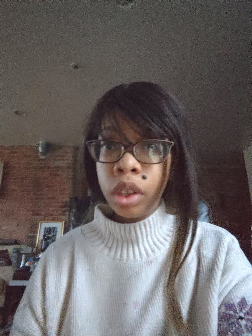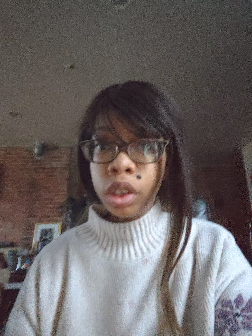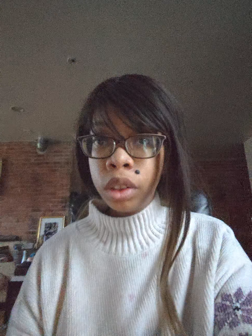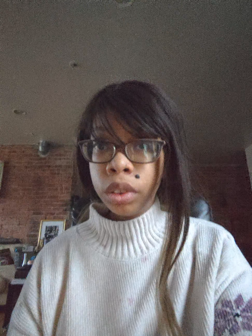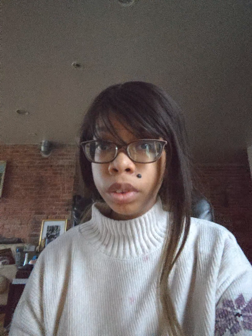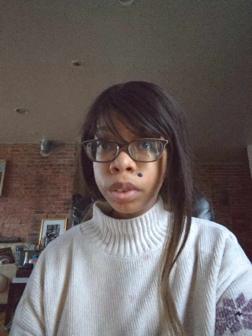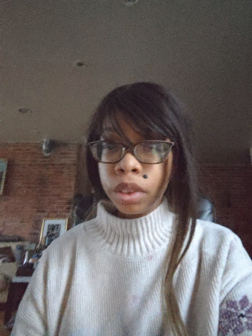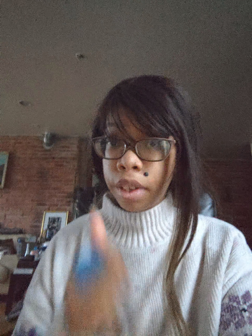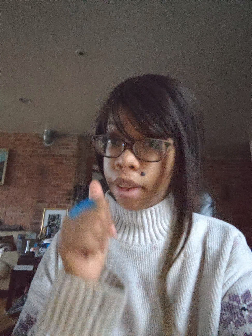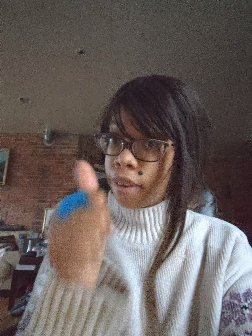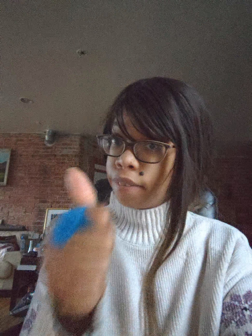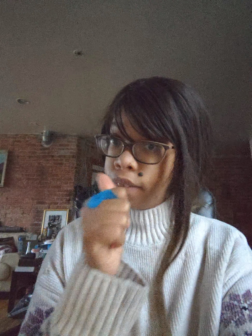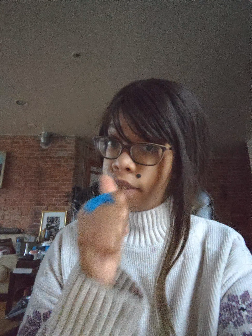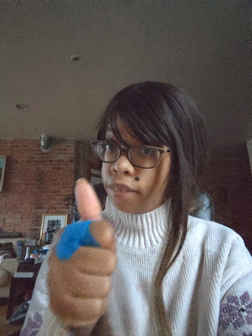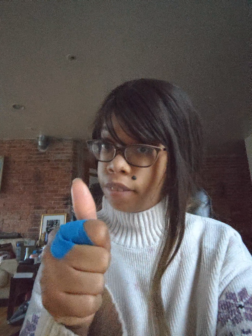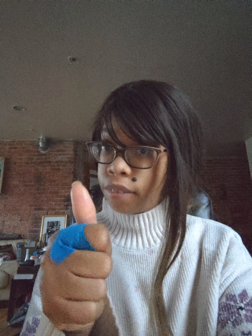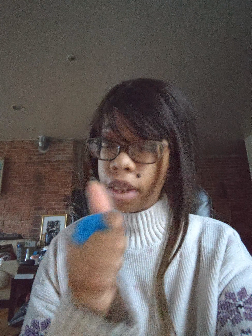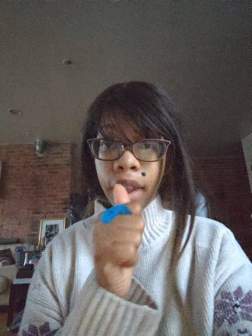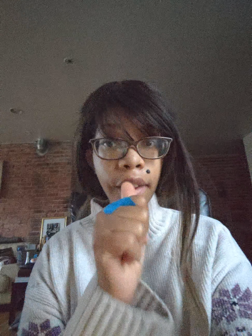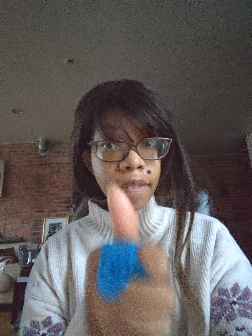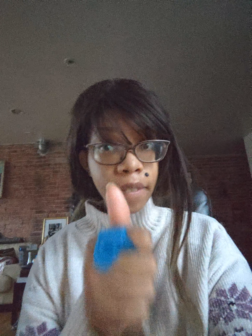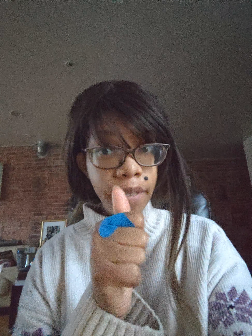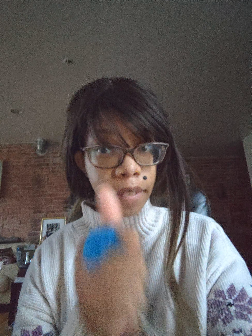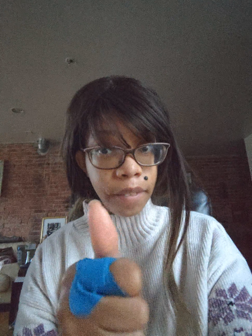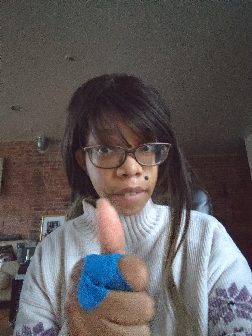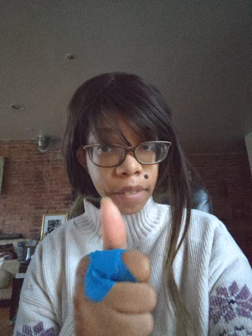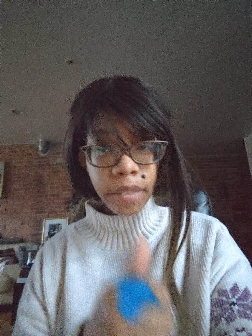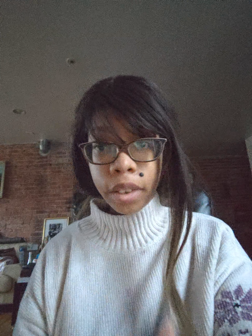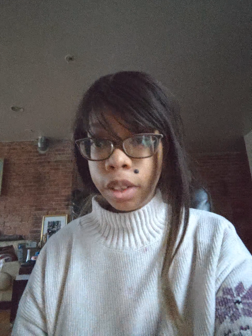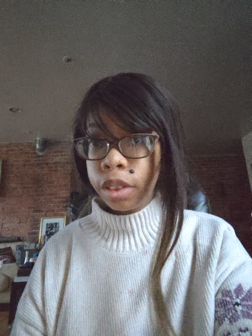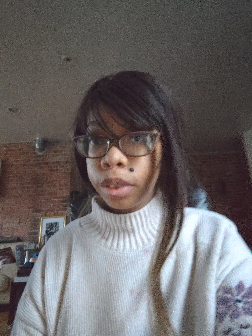yourself